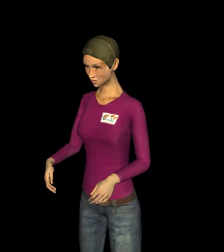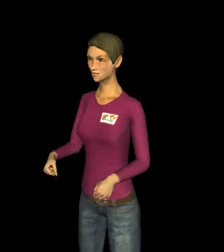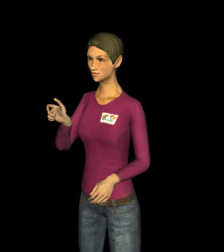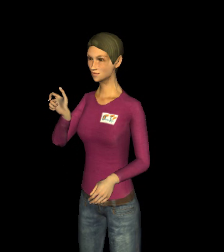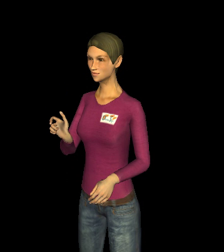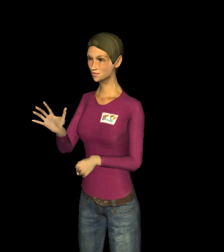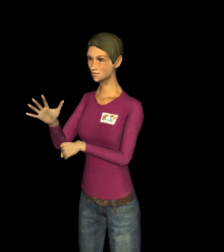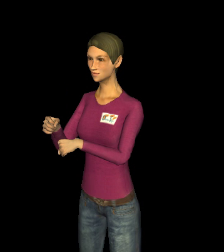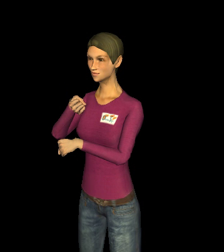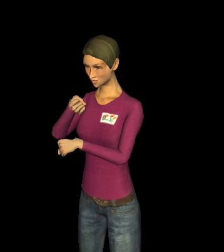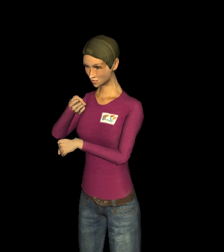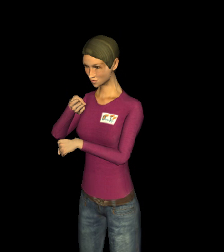فائز